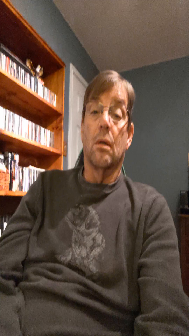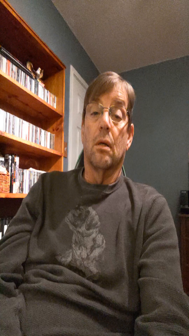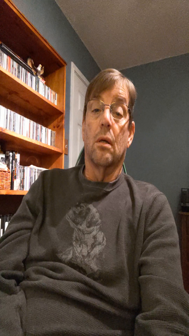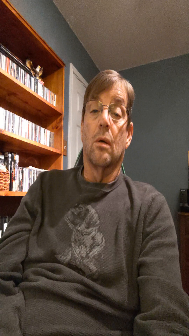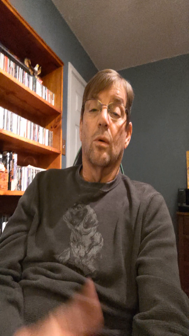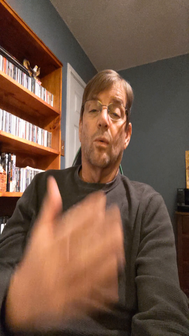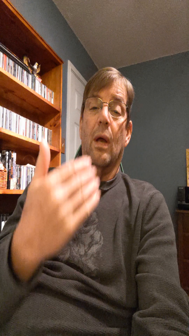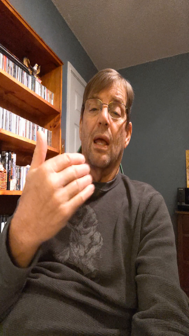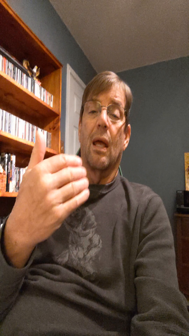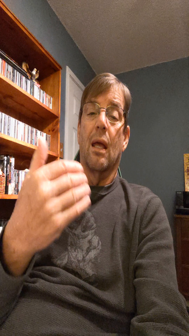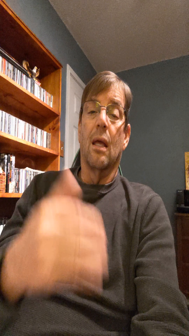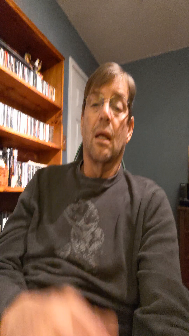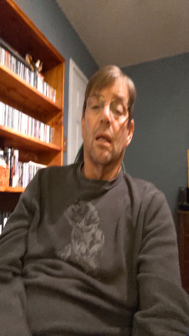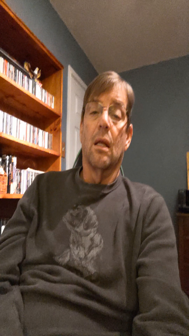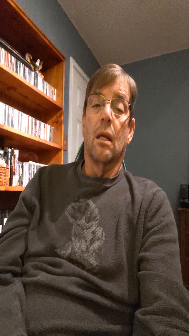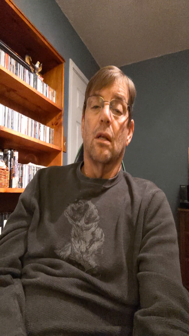wait